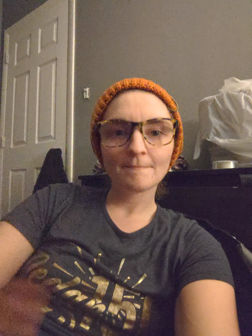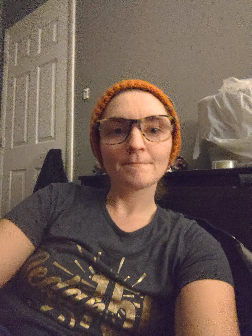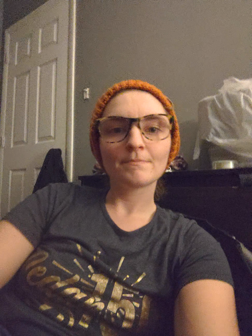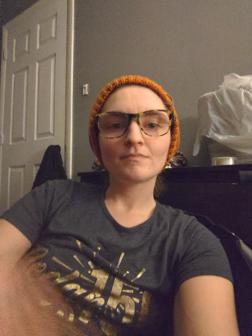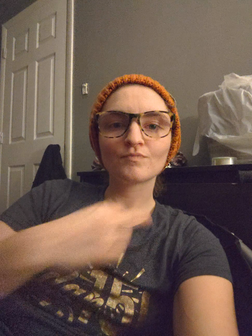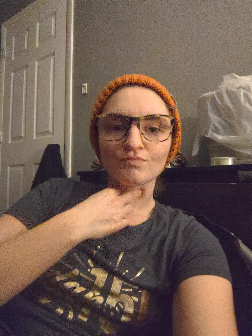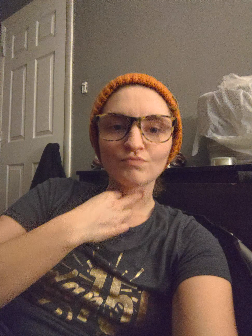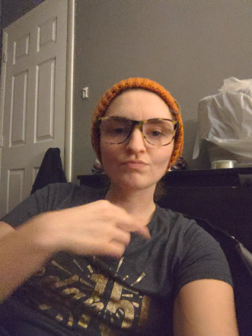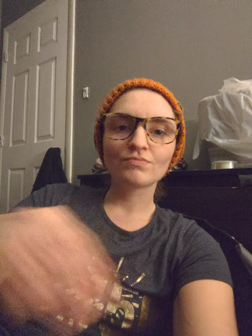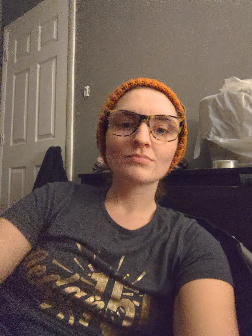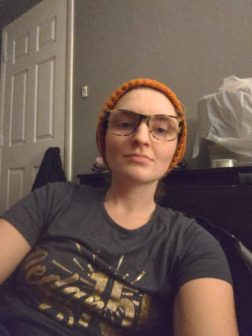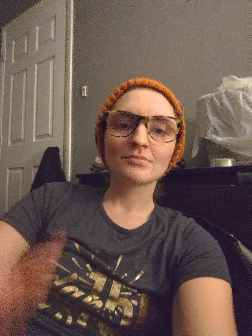stuck